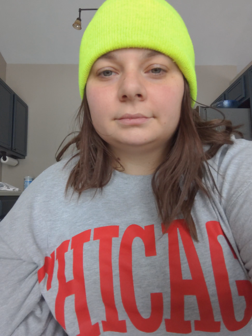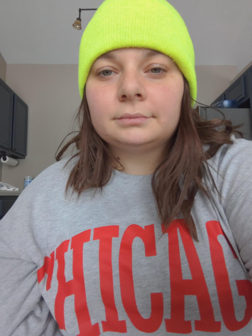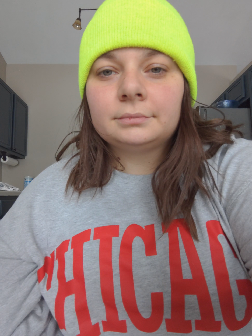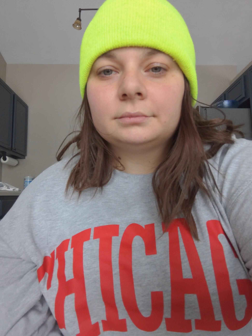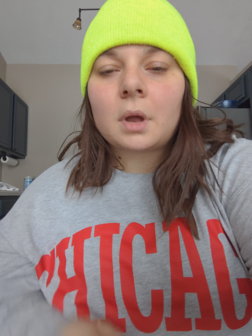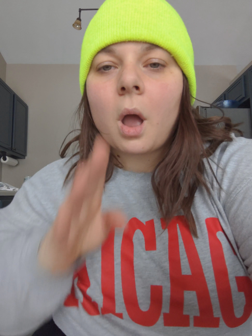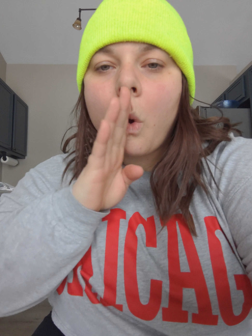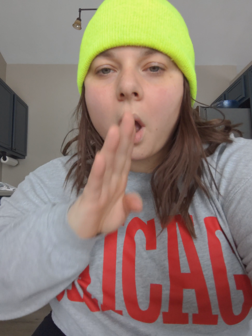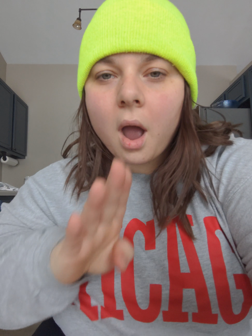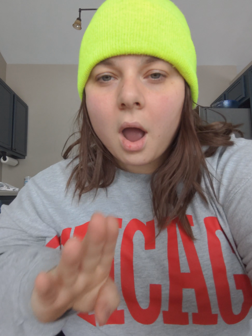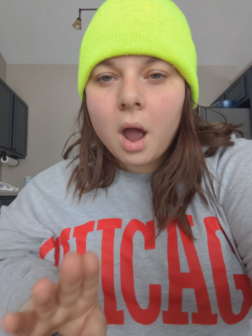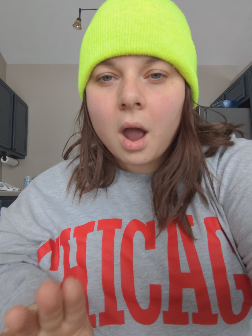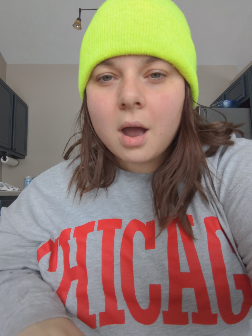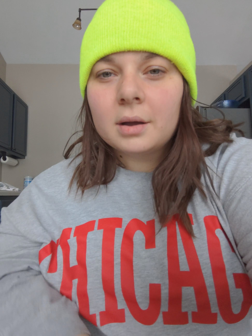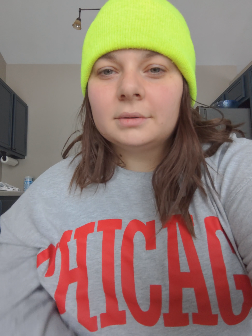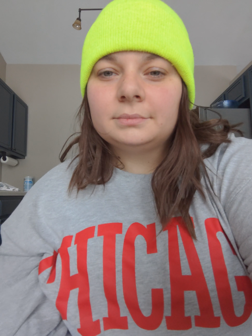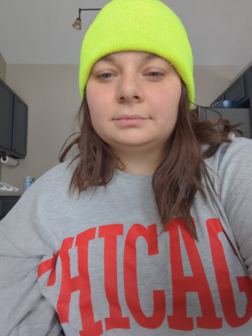quiet